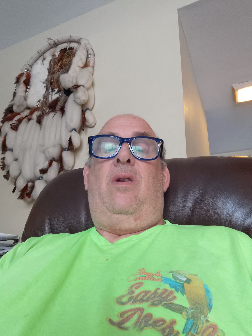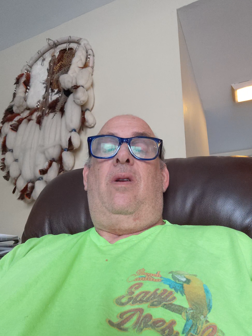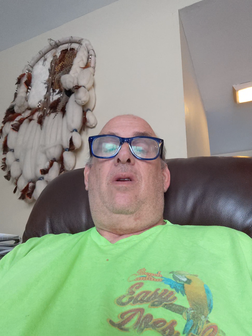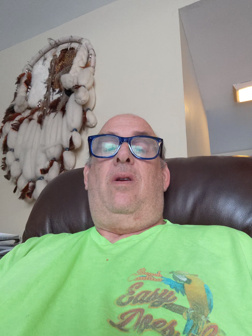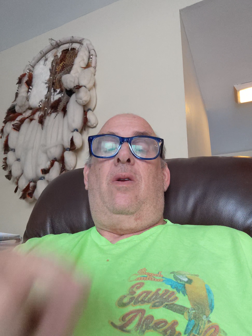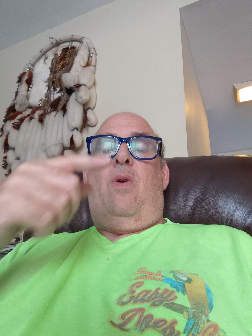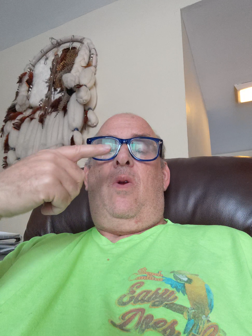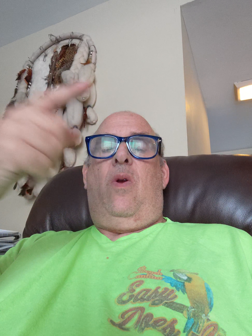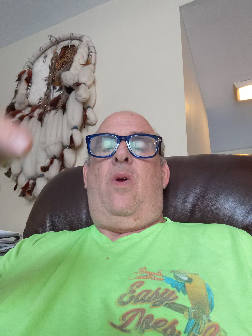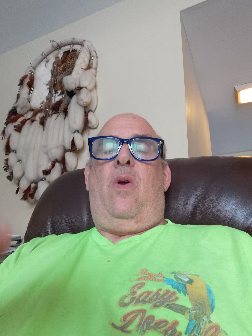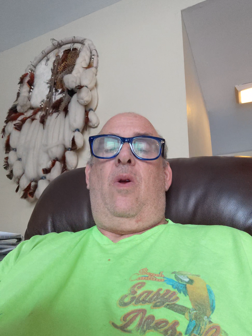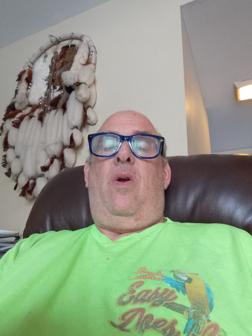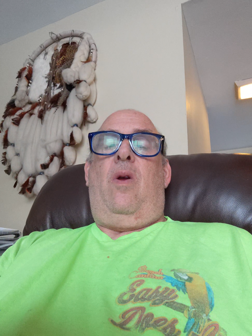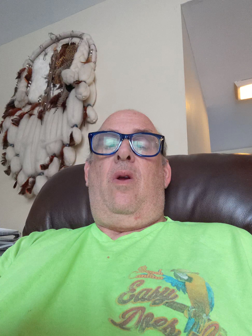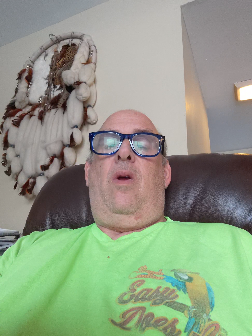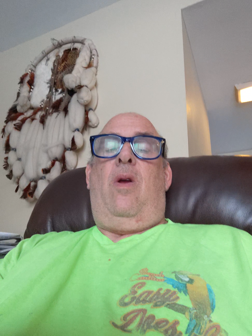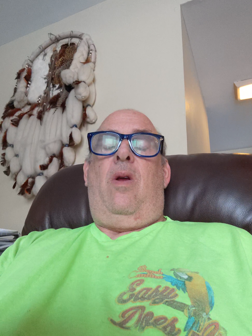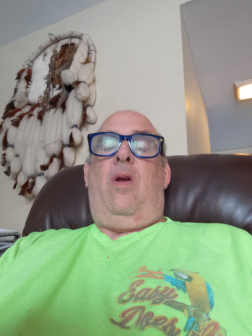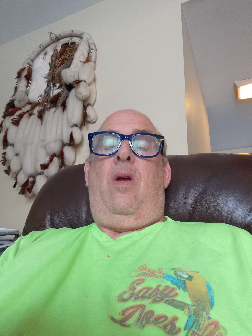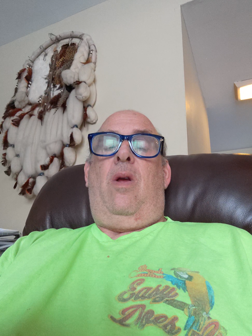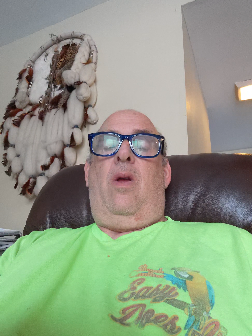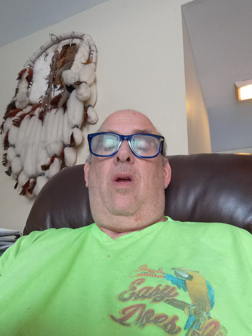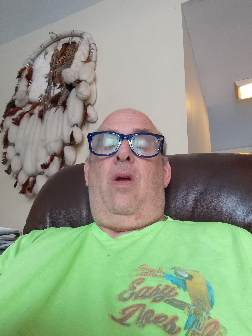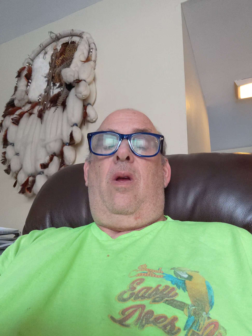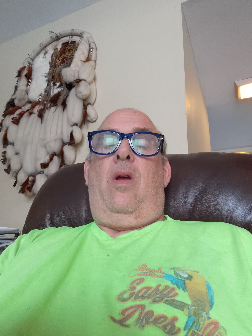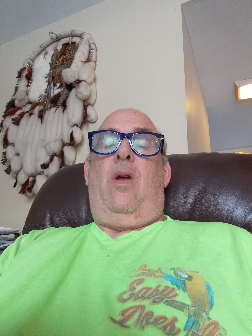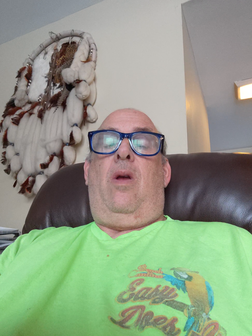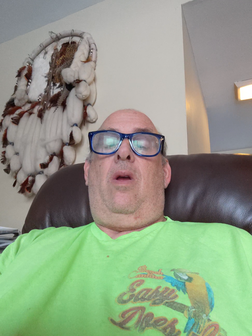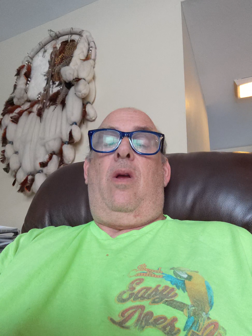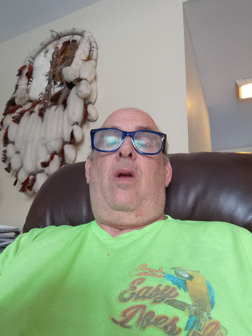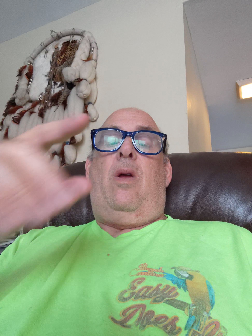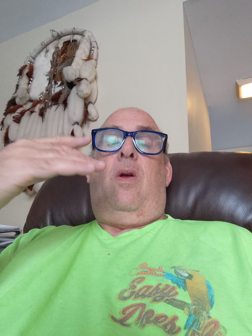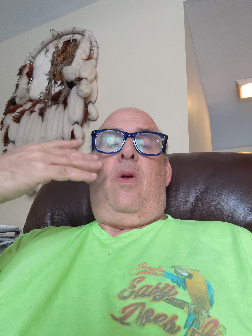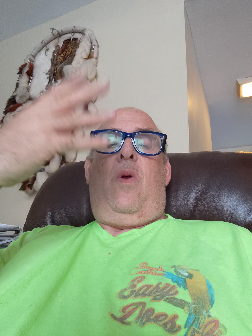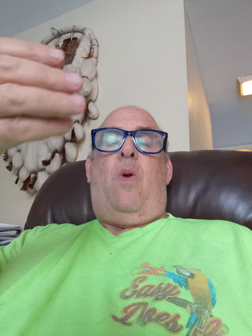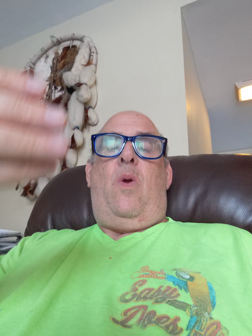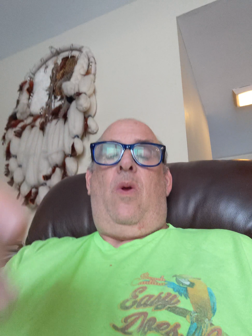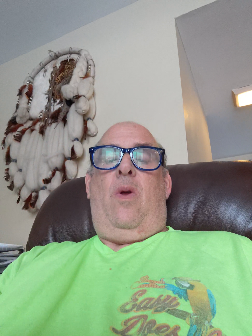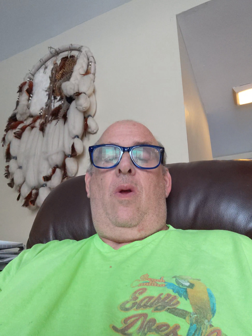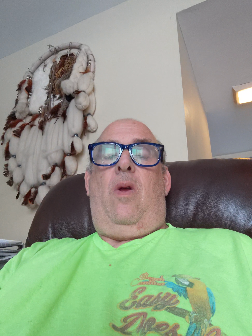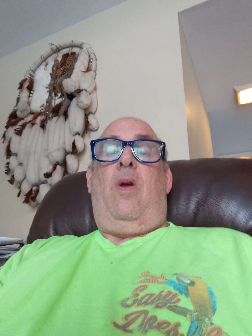go